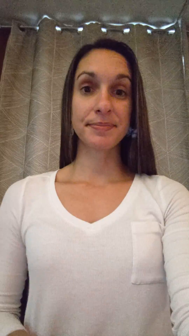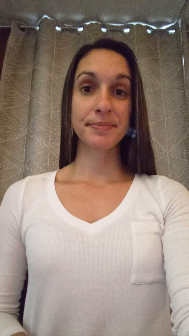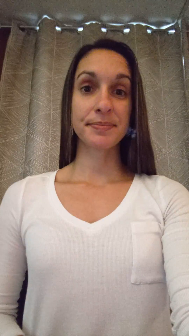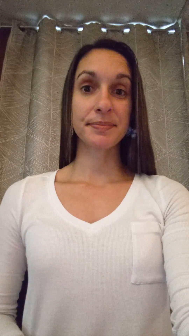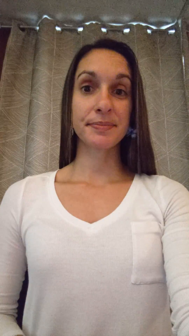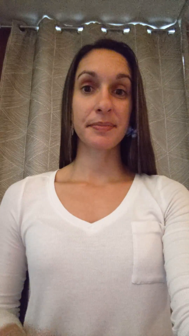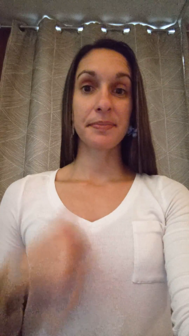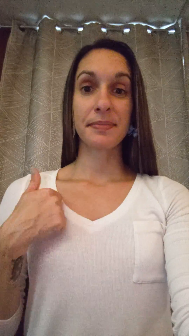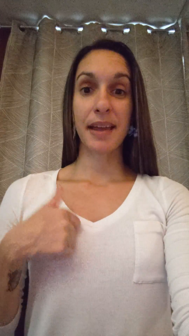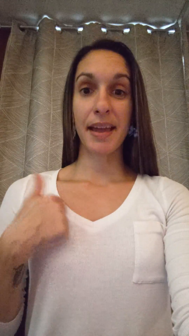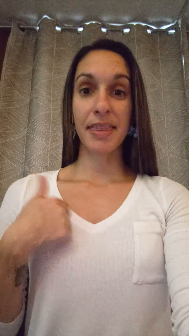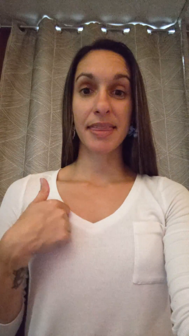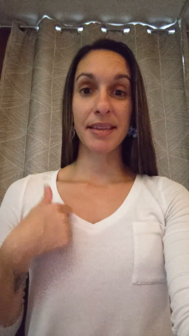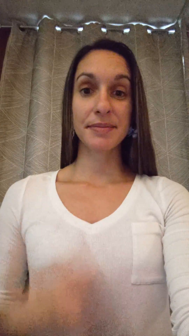bathtub